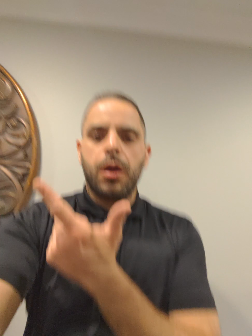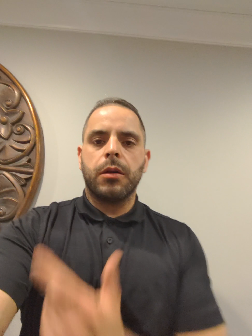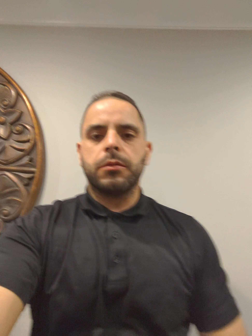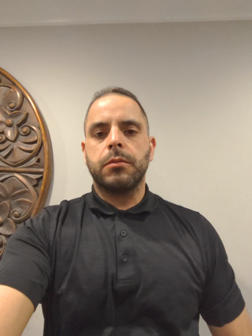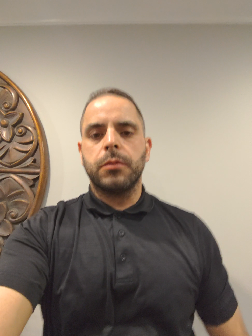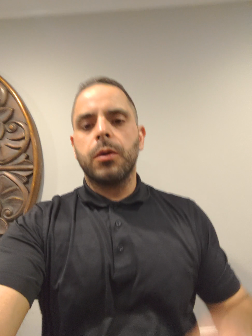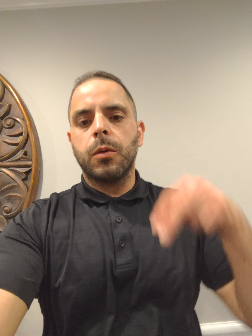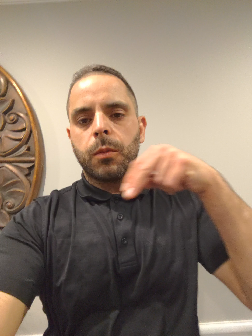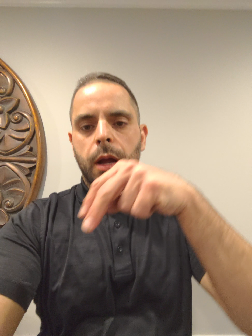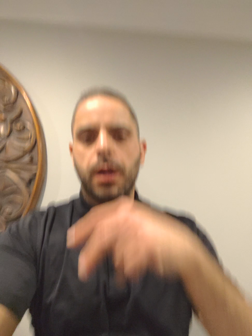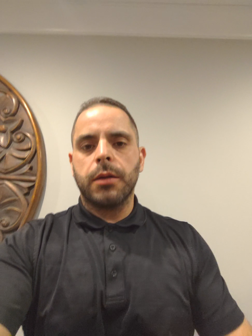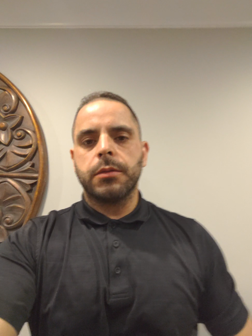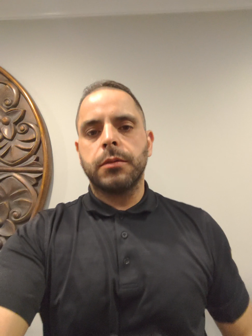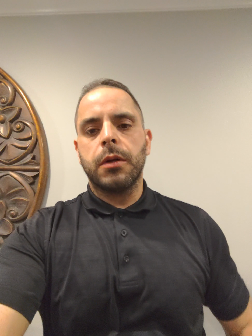ride